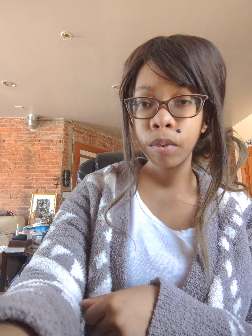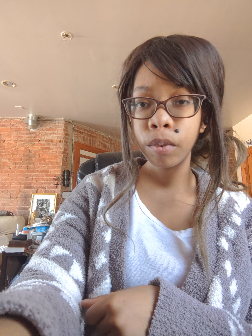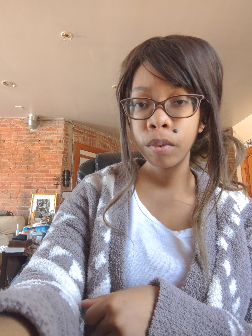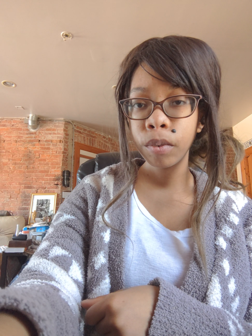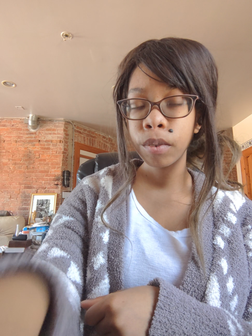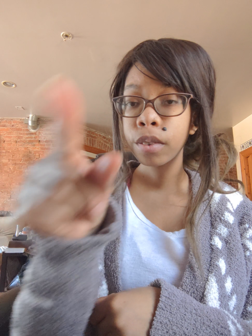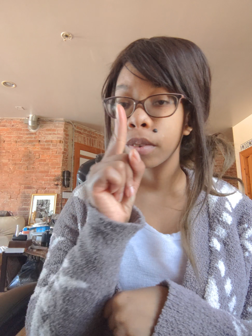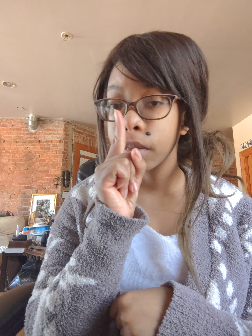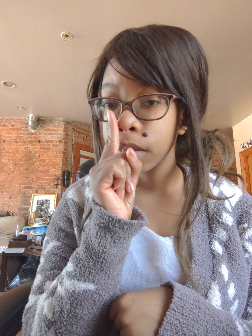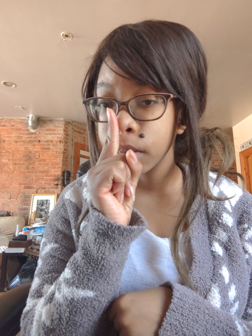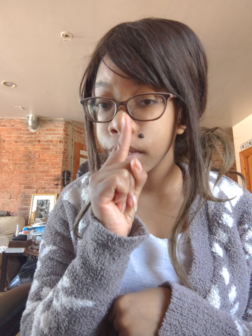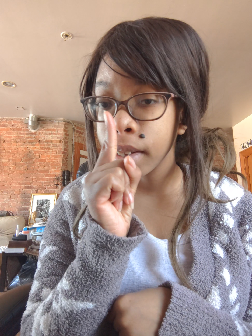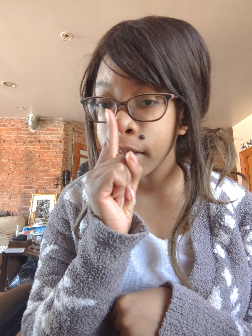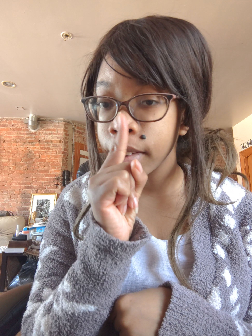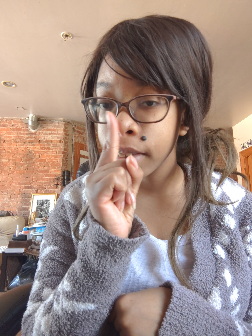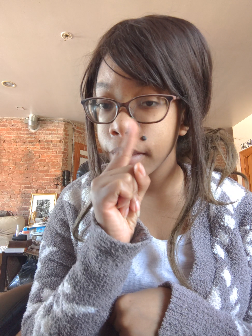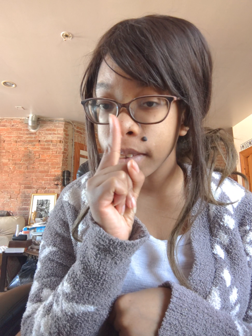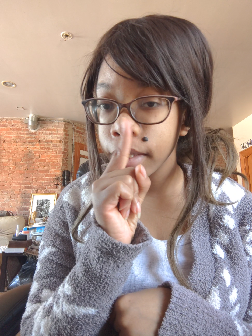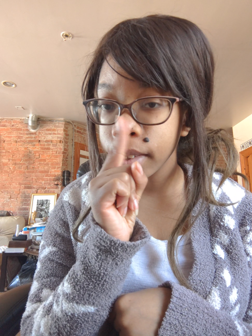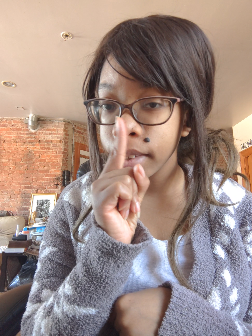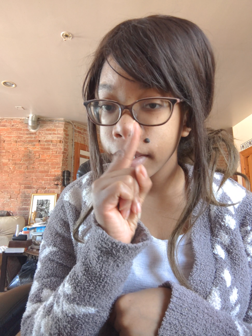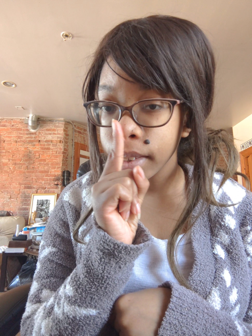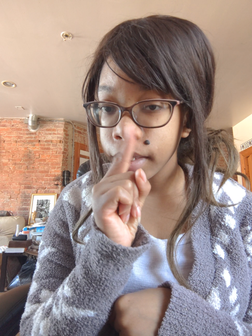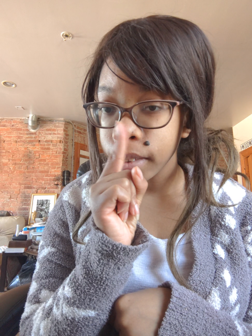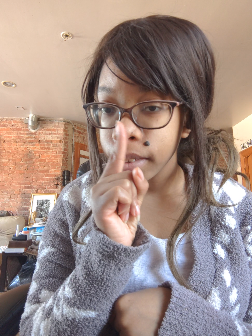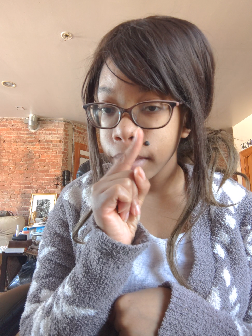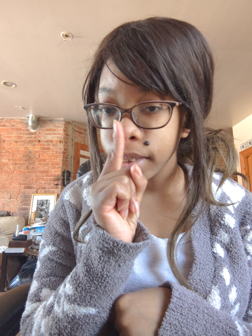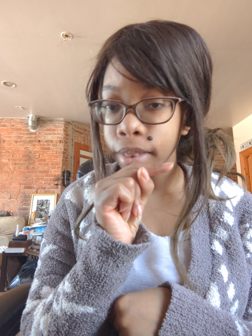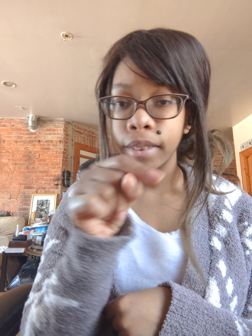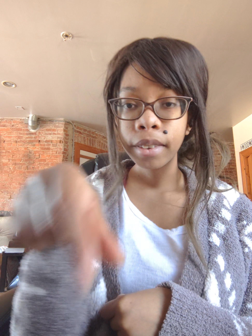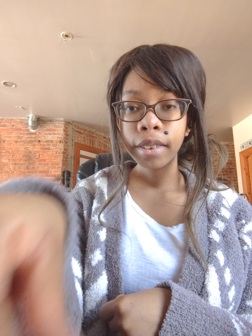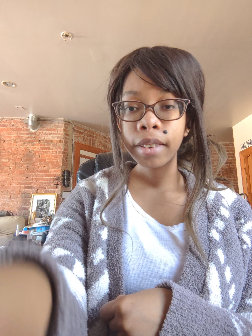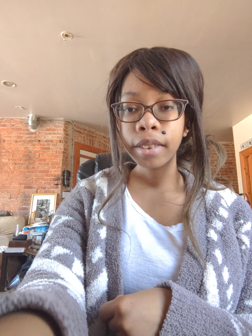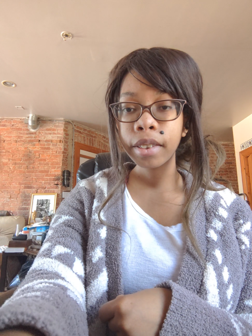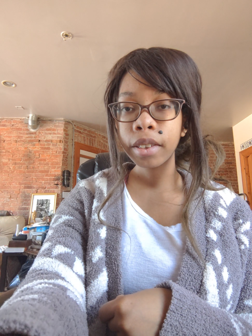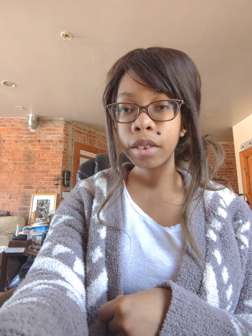mouse